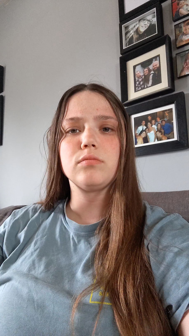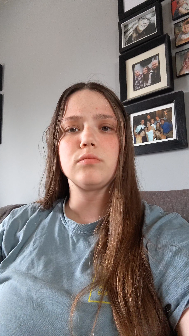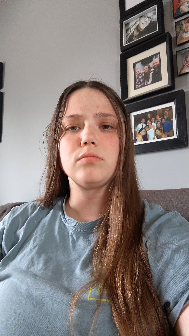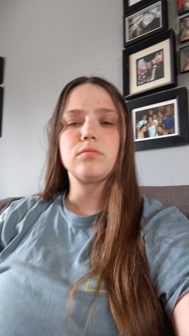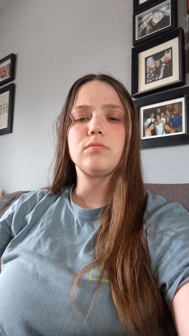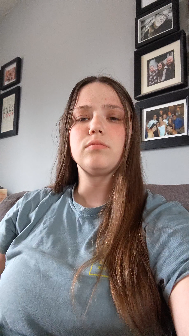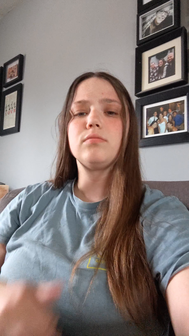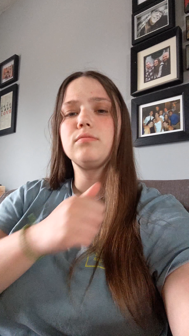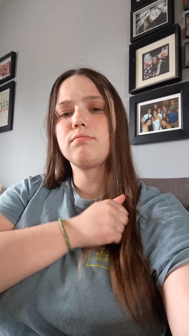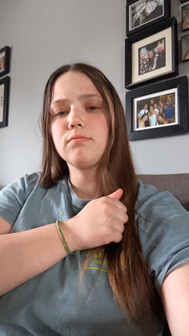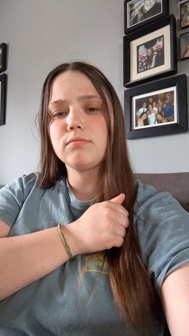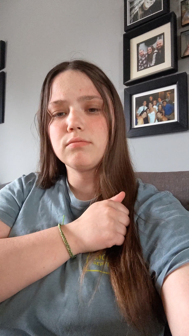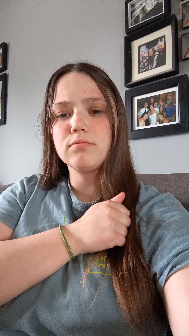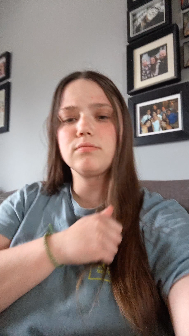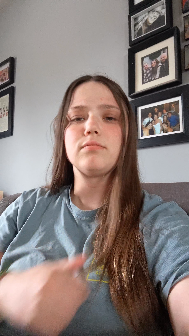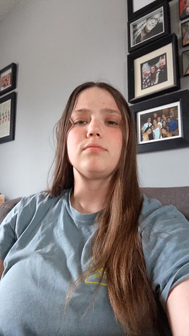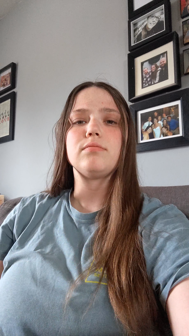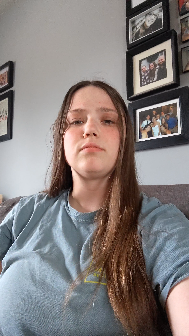hug